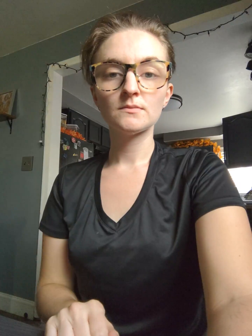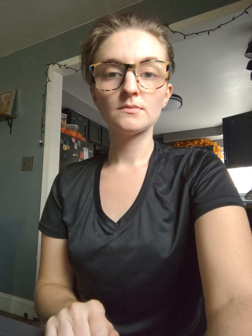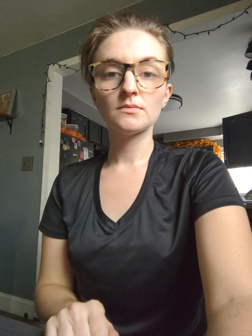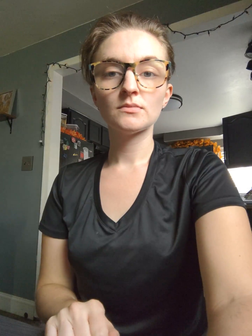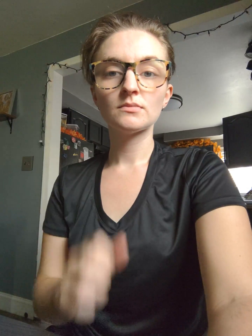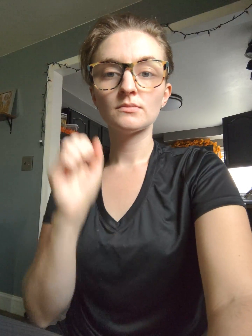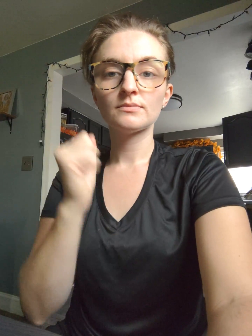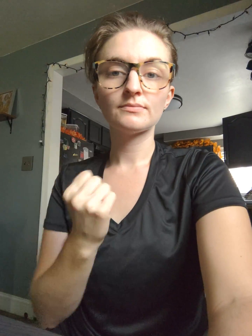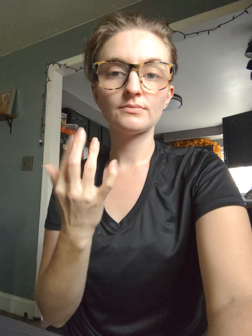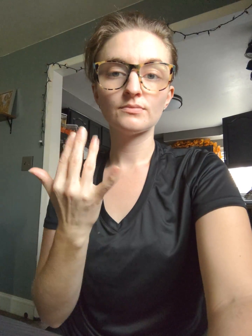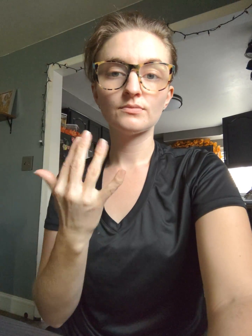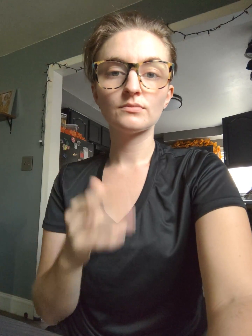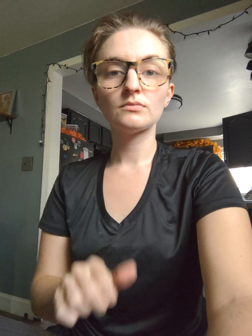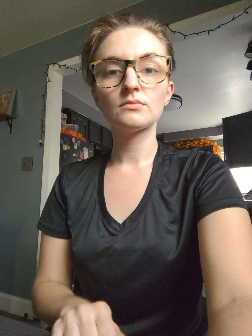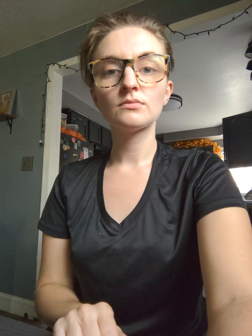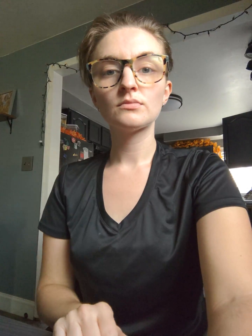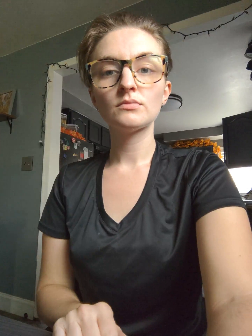gloves